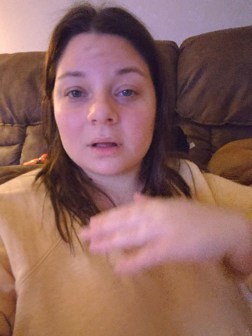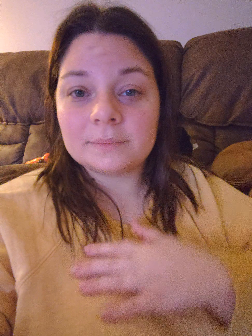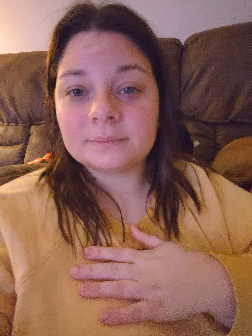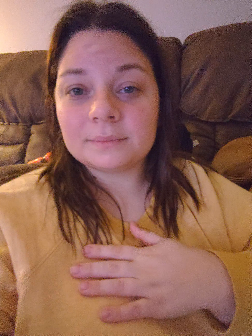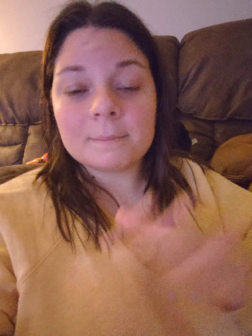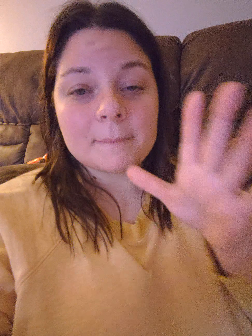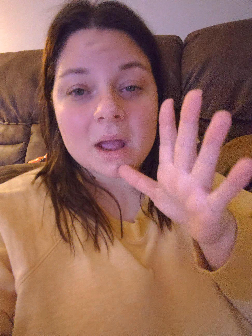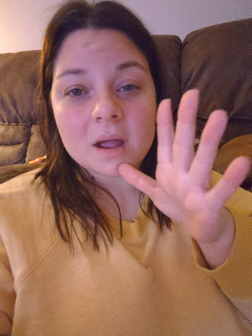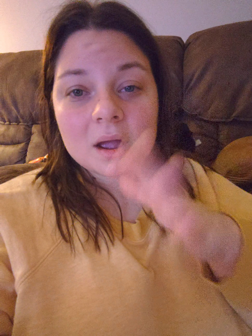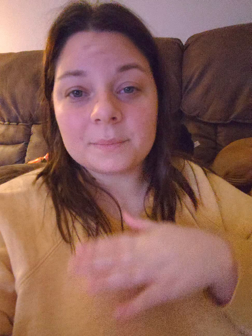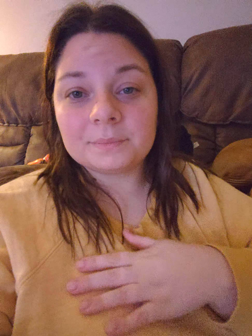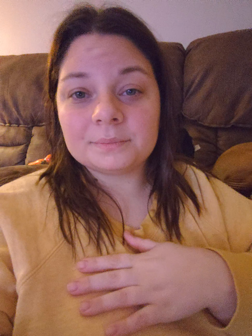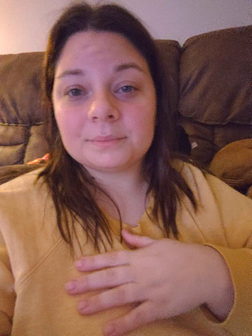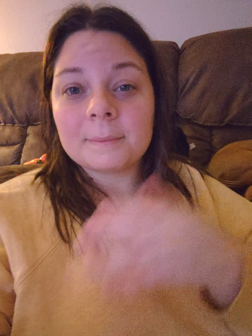mom